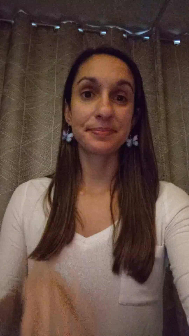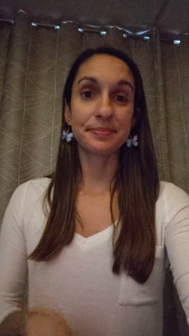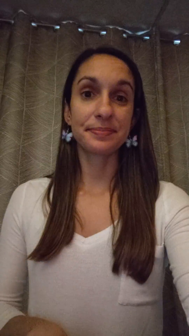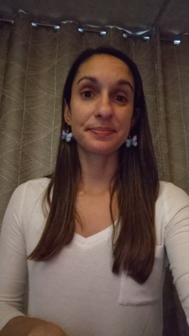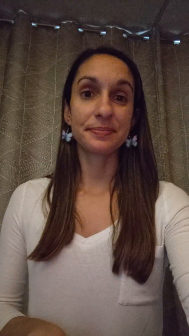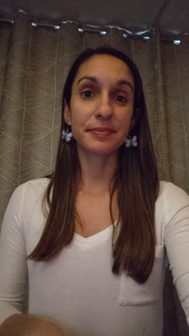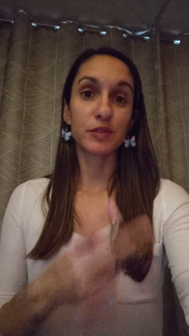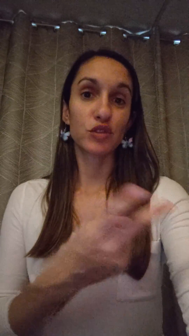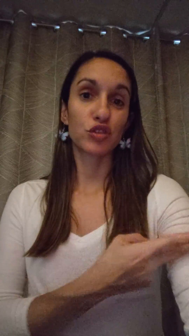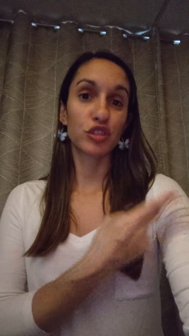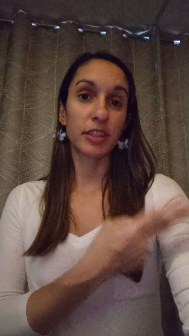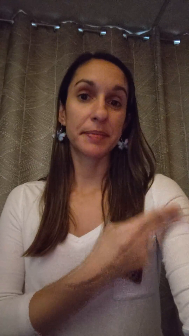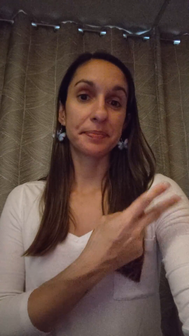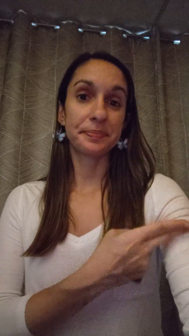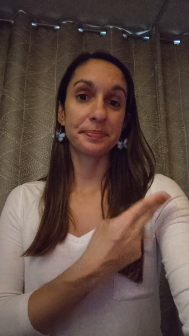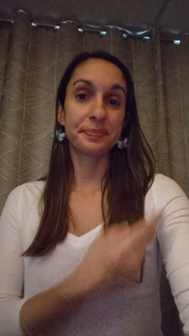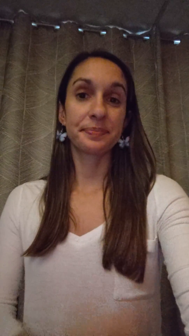sheep